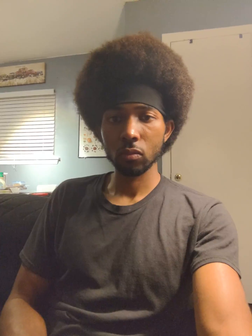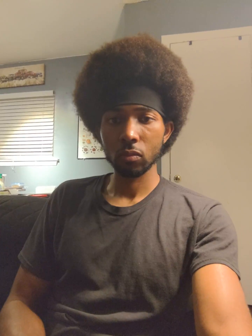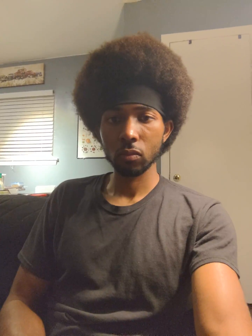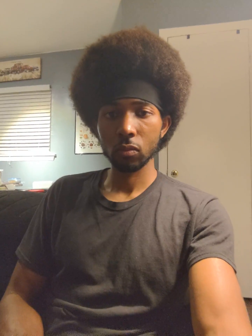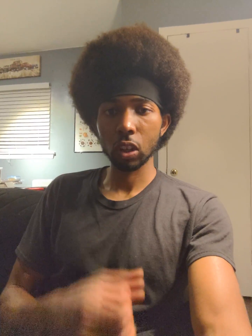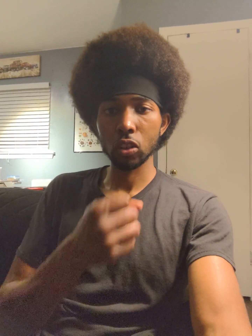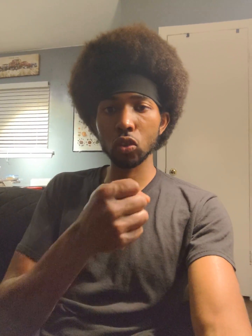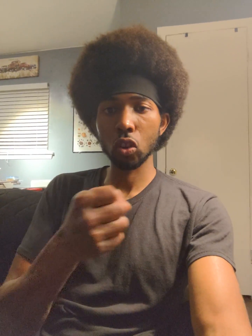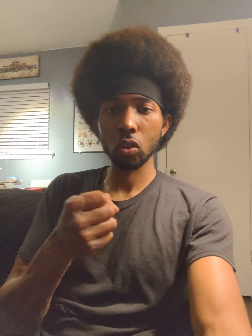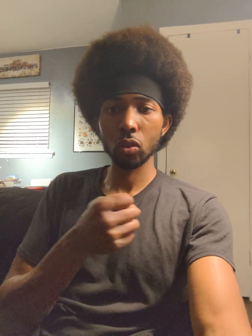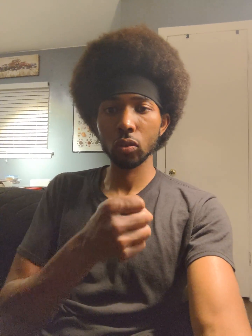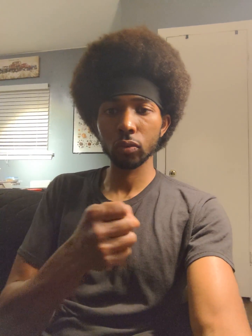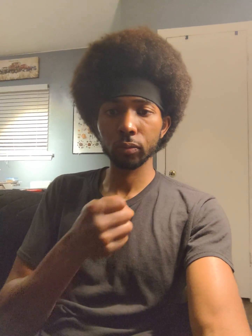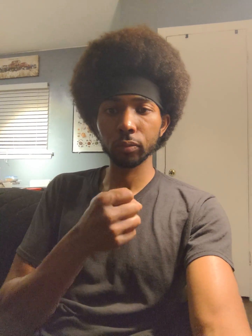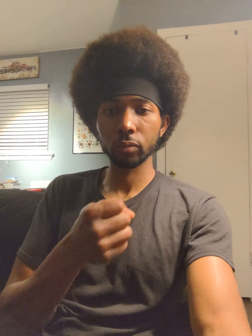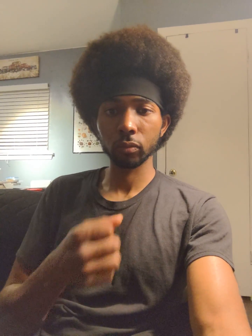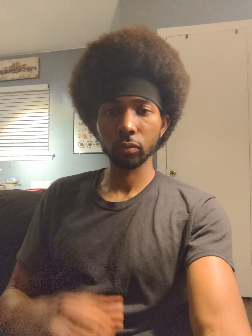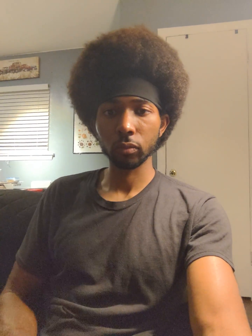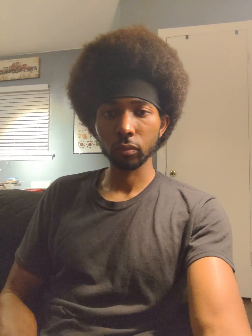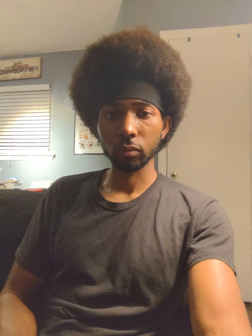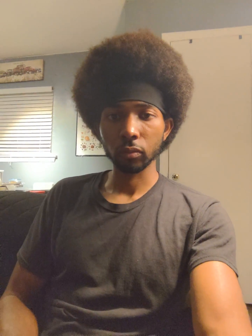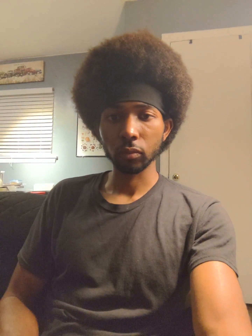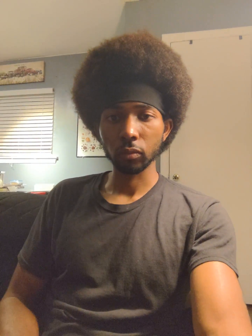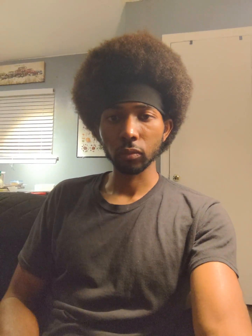coffee